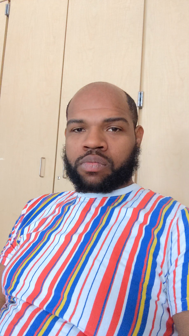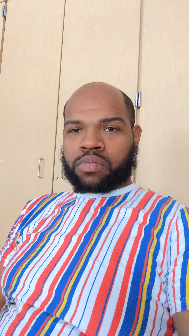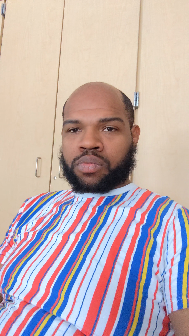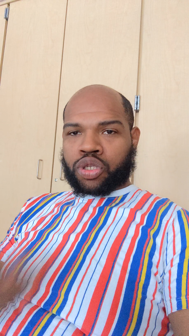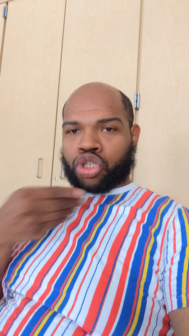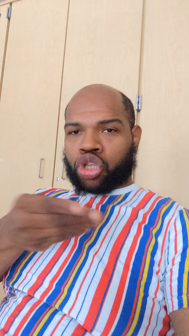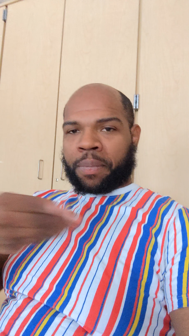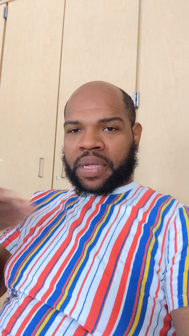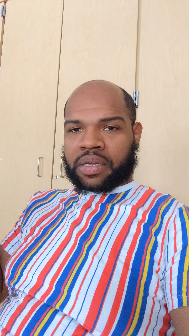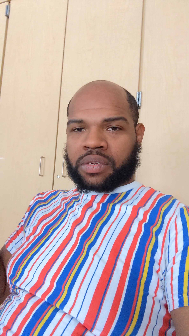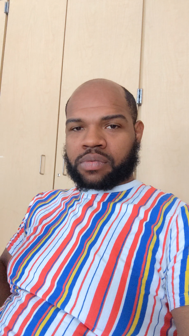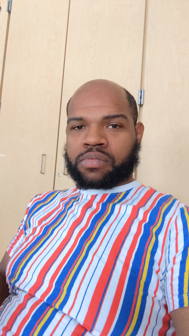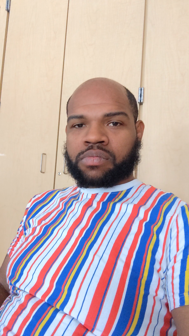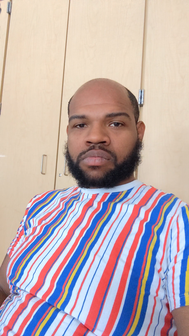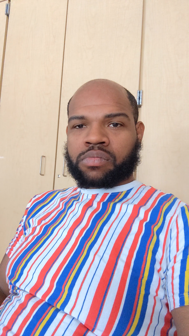shopping